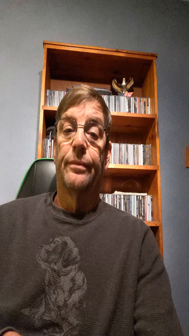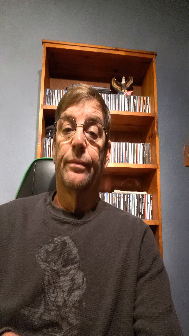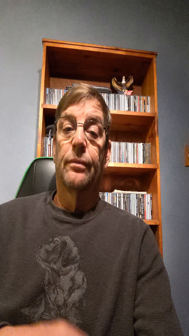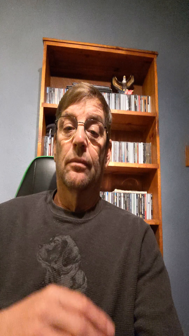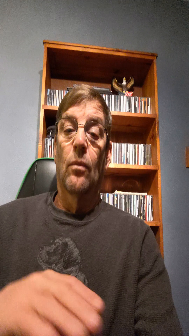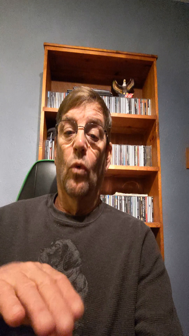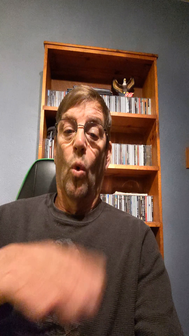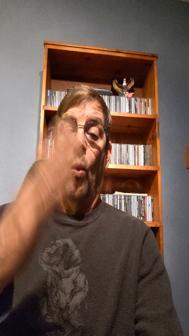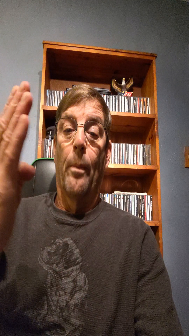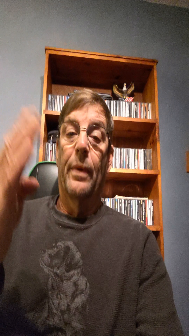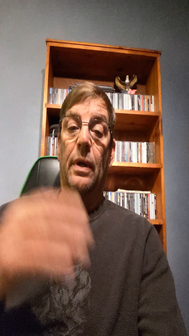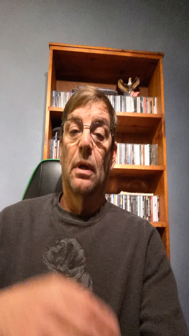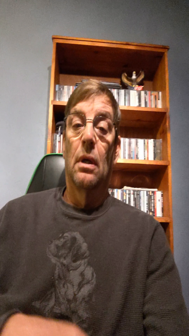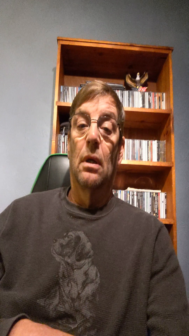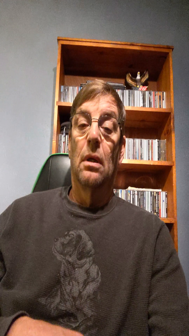open